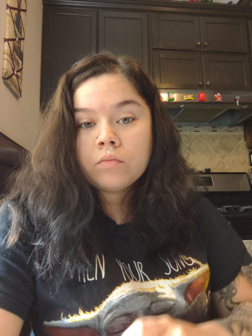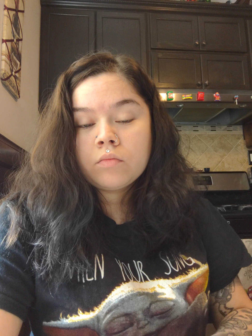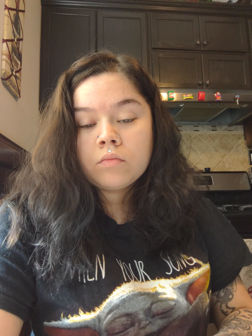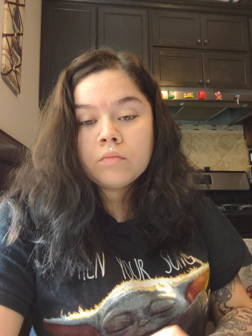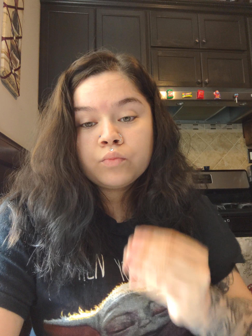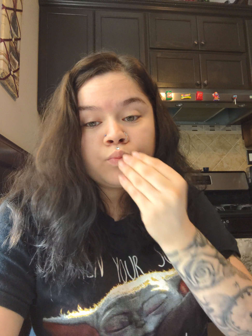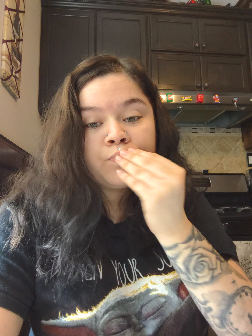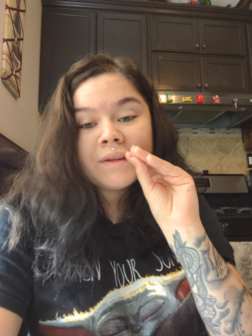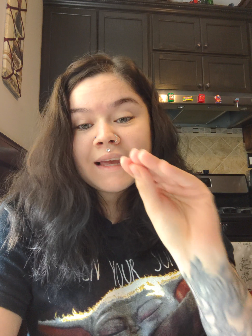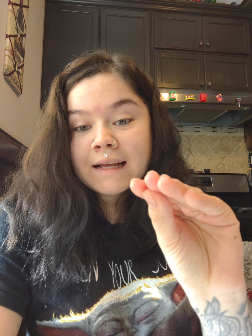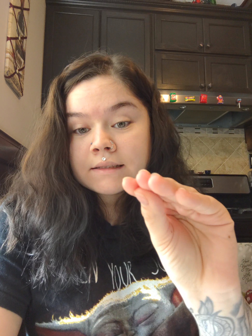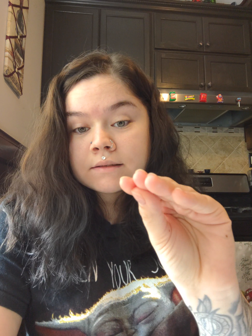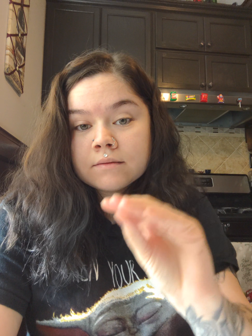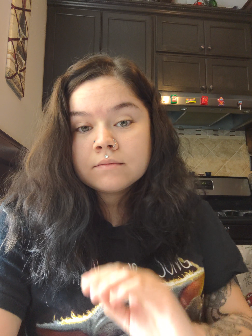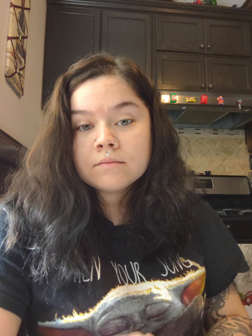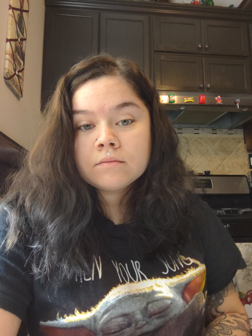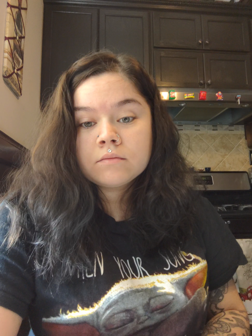kiss